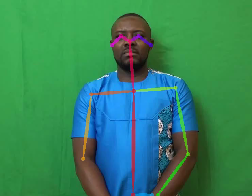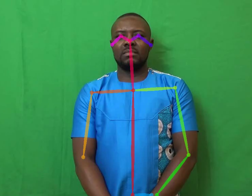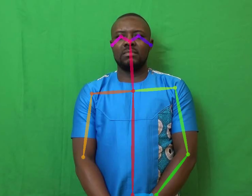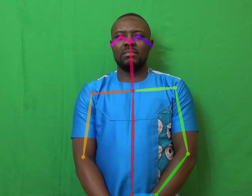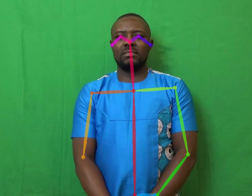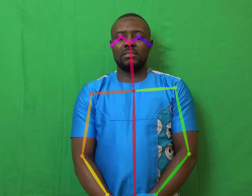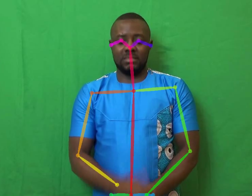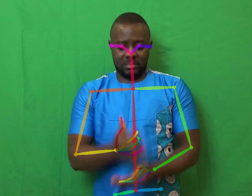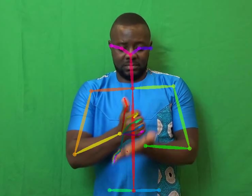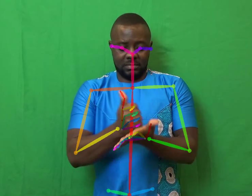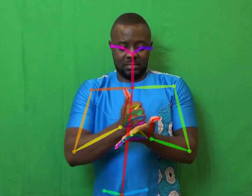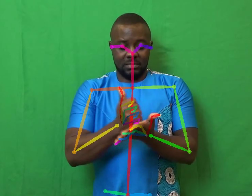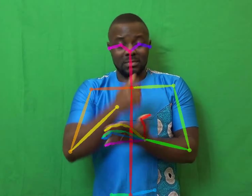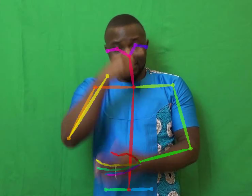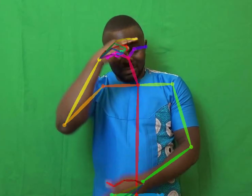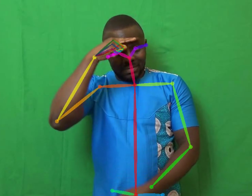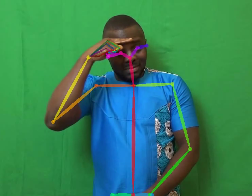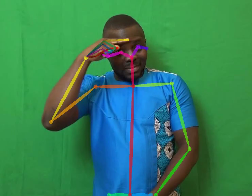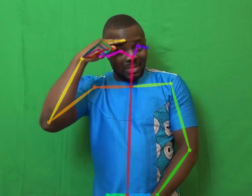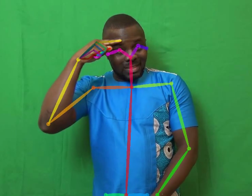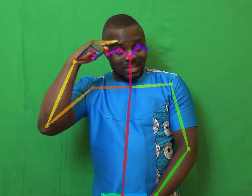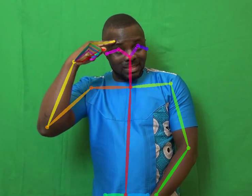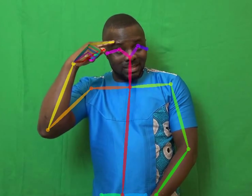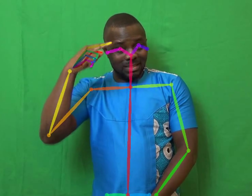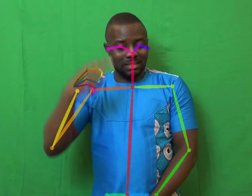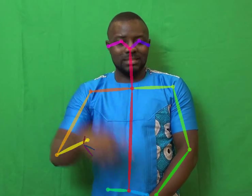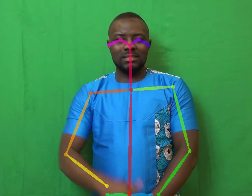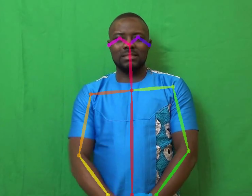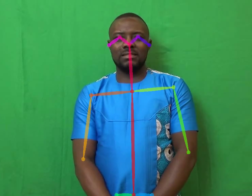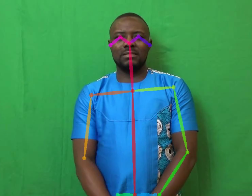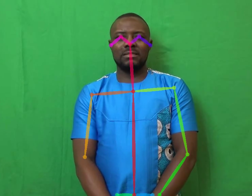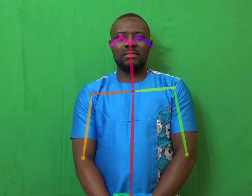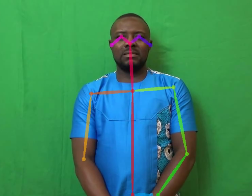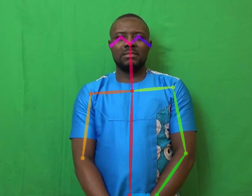shito